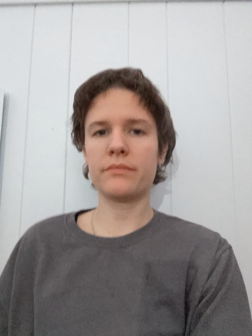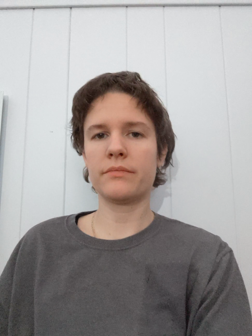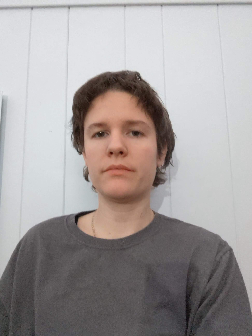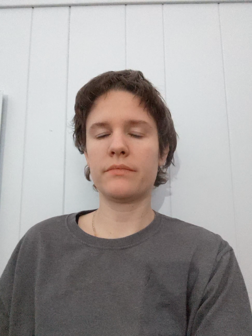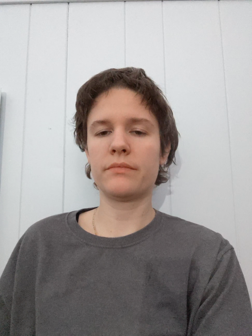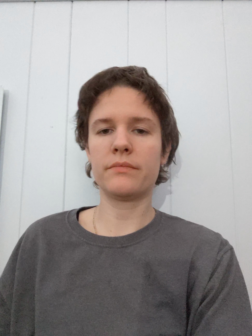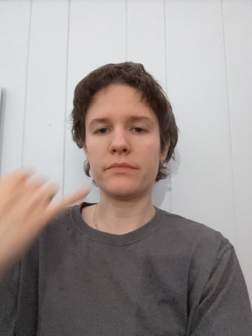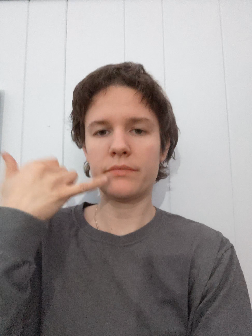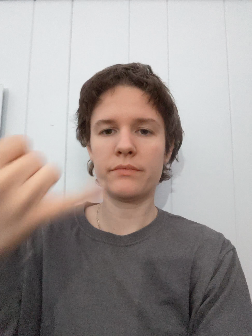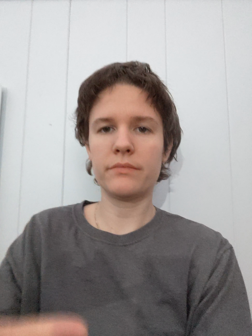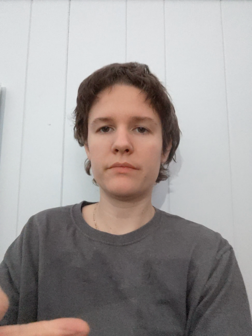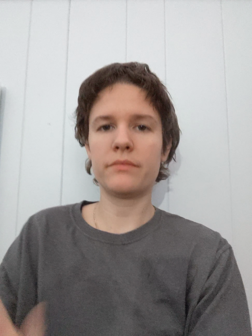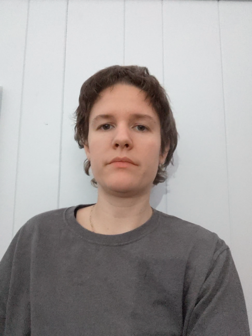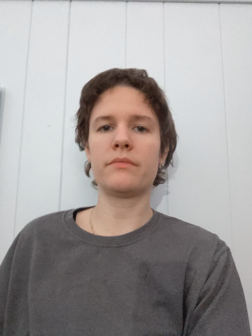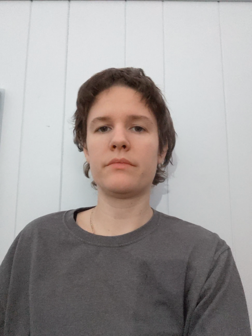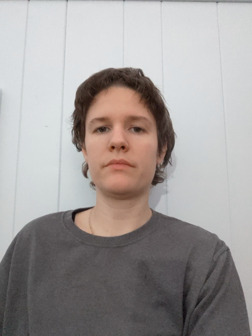call on the phone